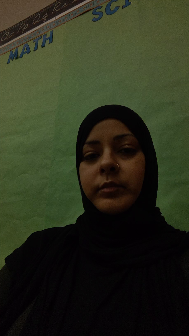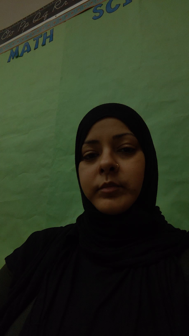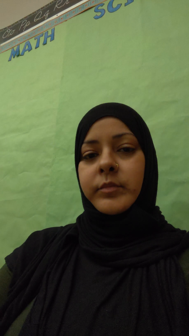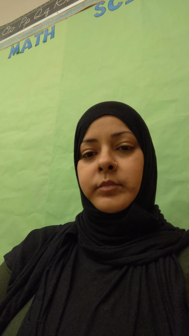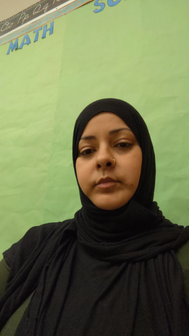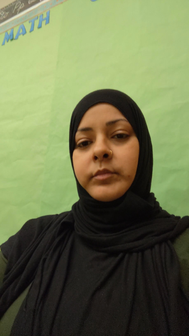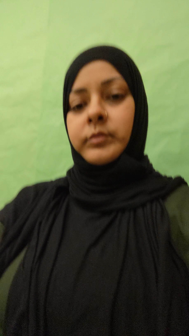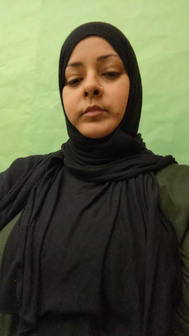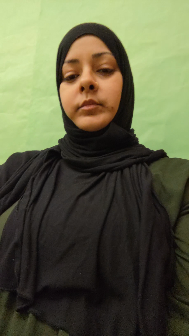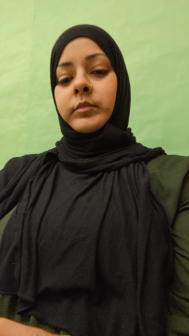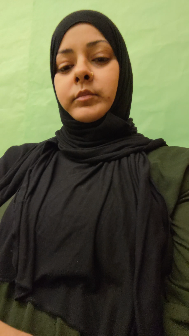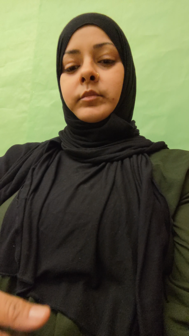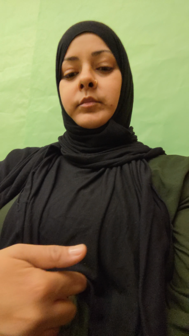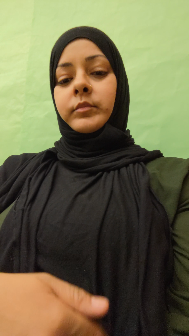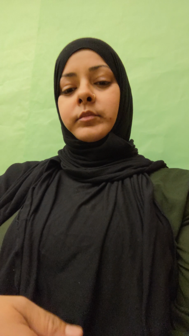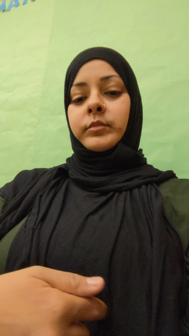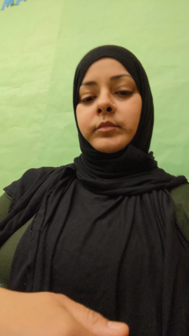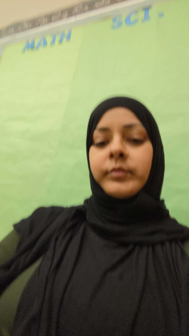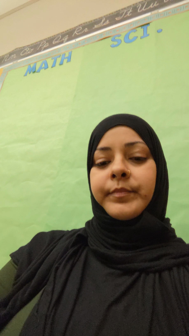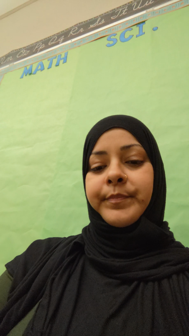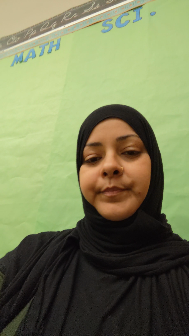belly button